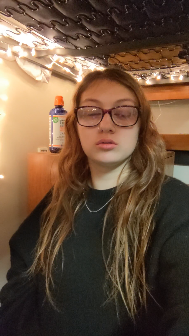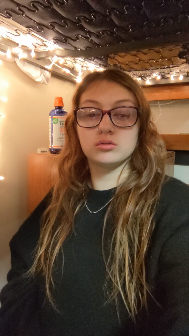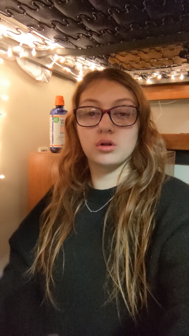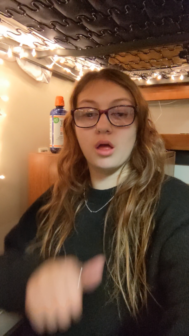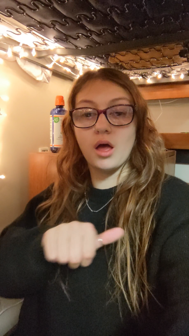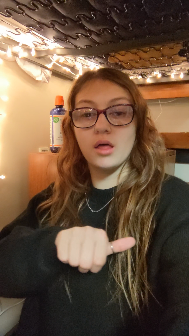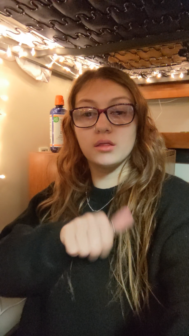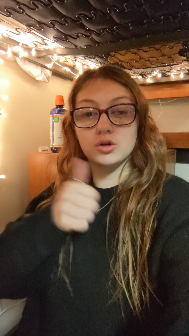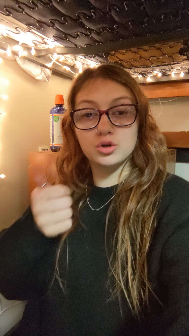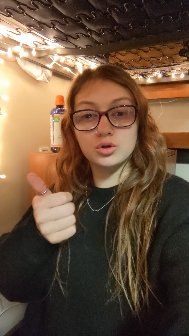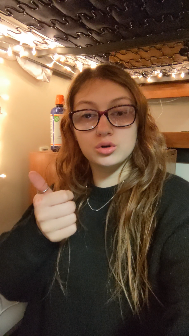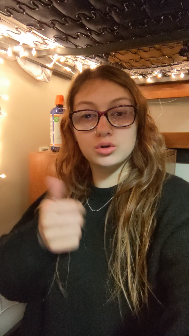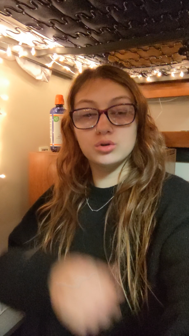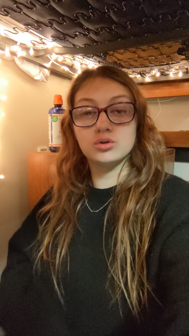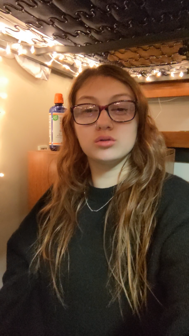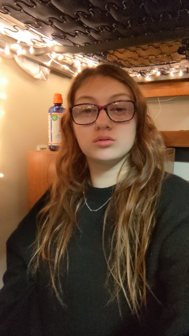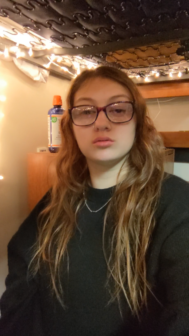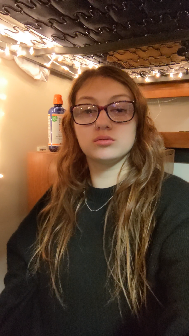other